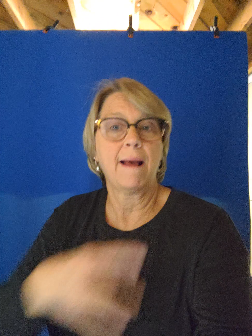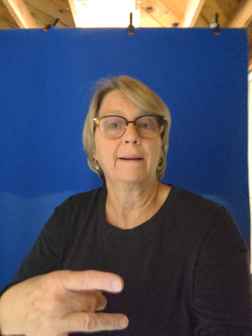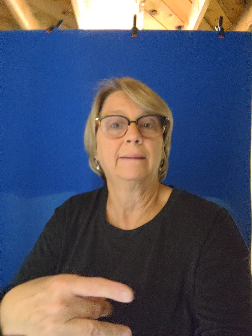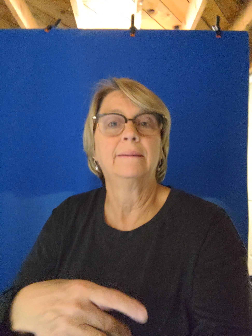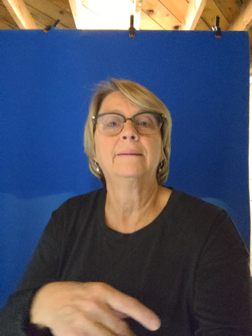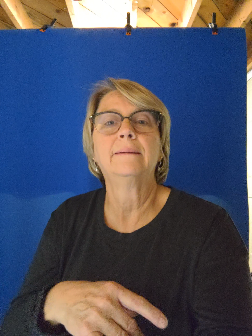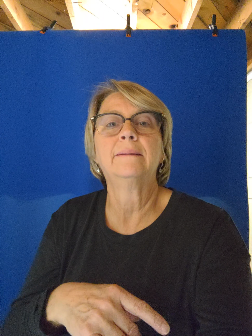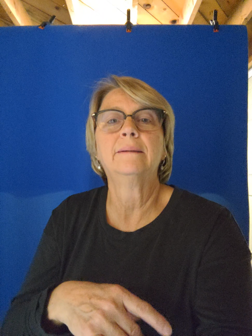like